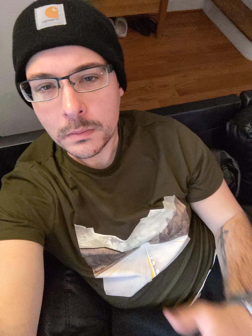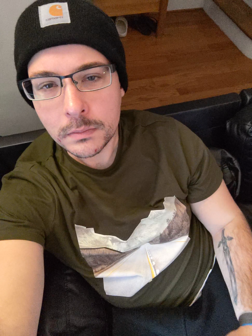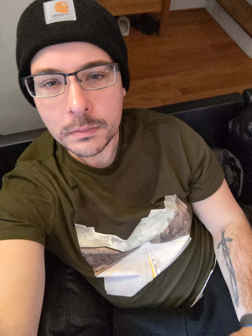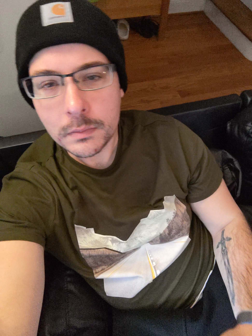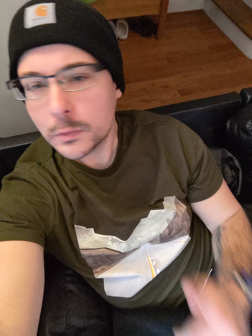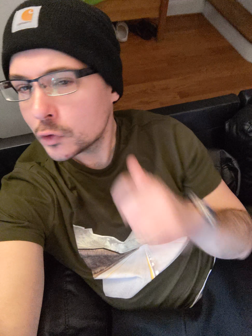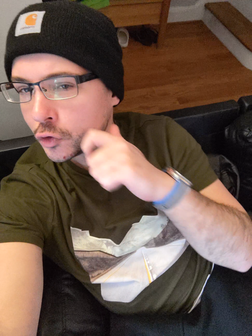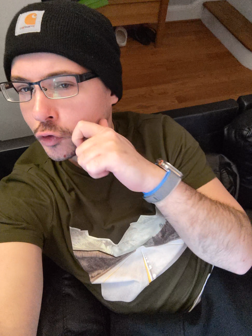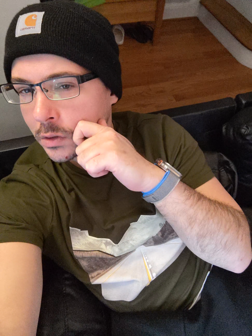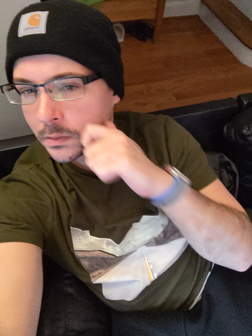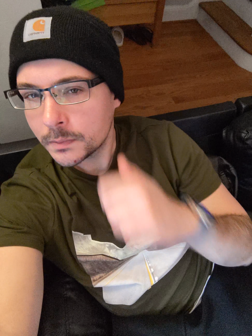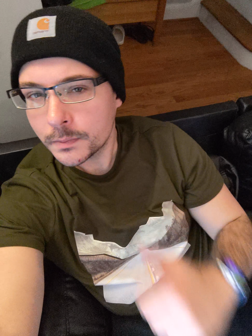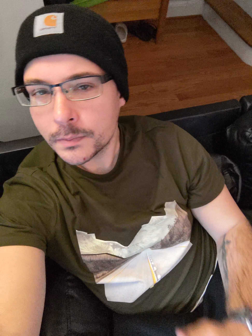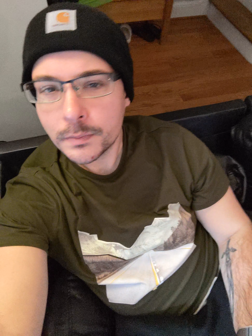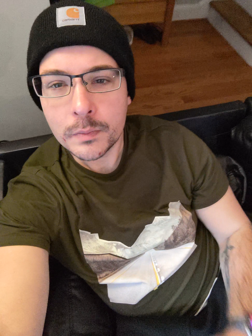cheek